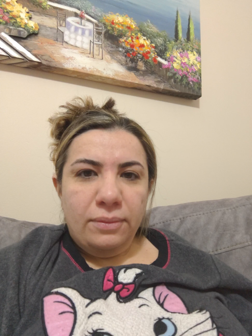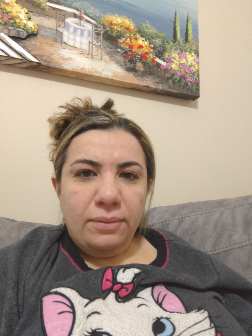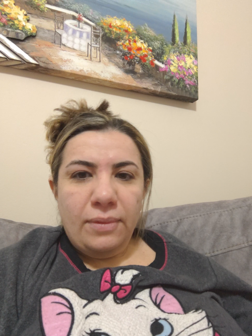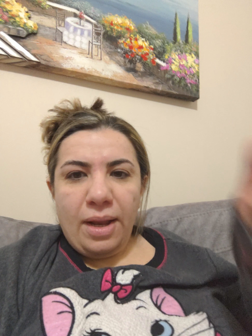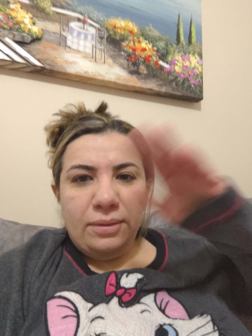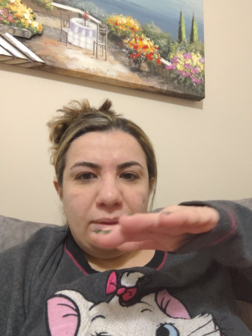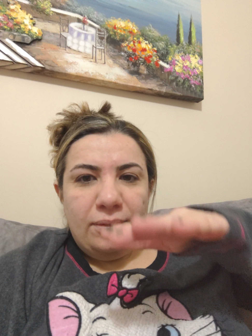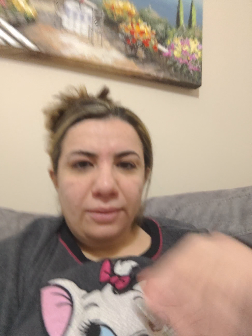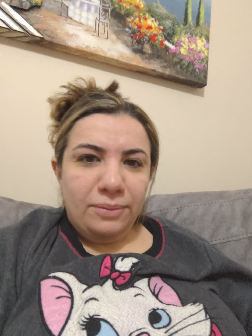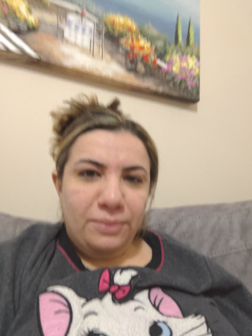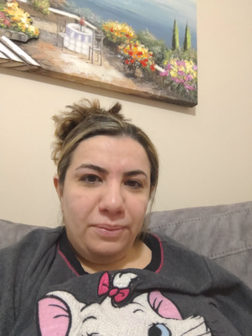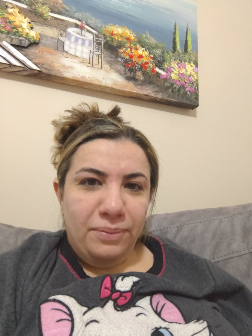on